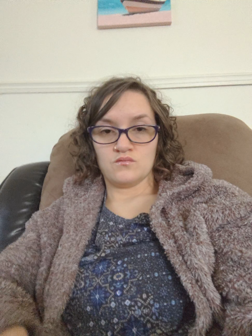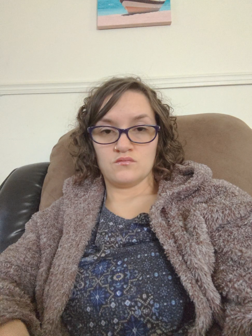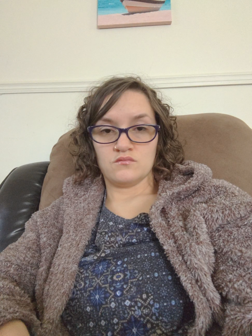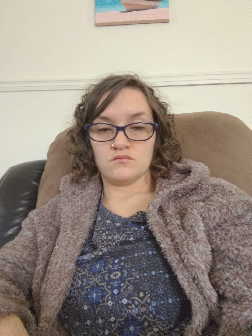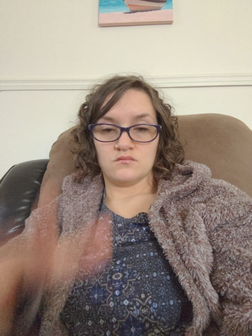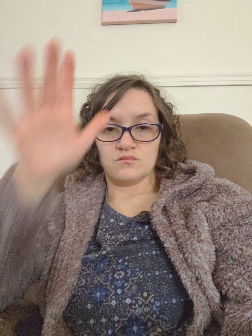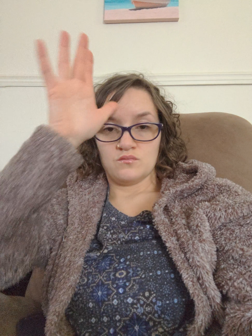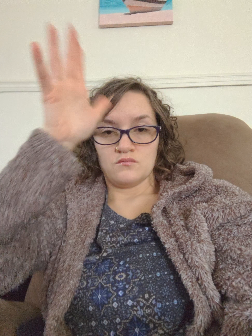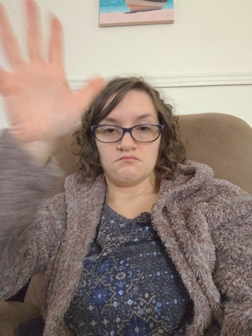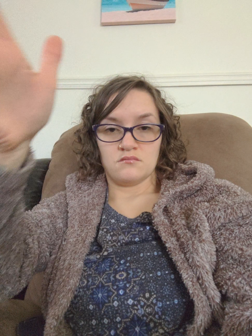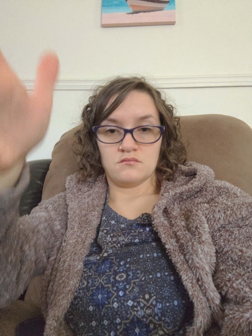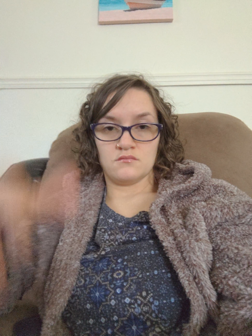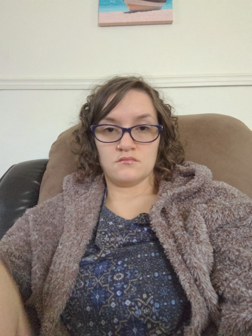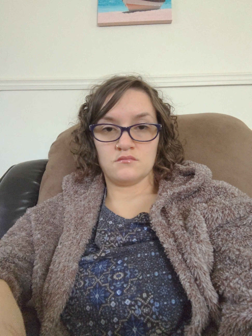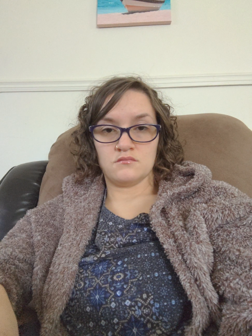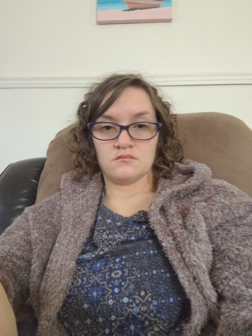grandpa